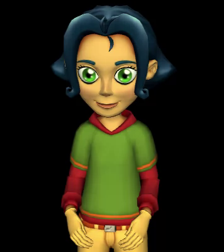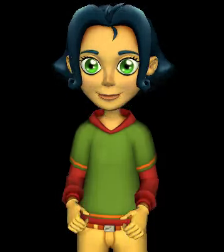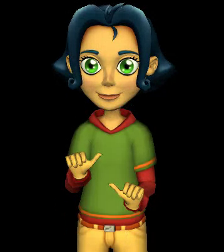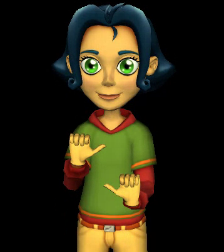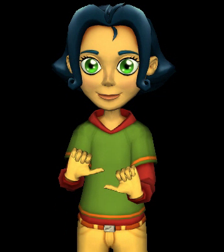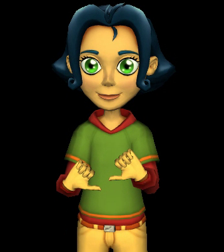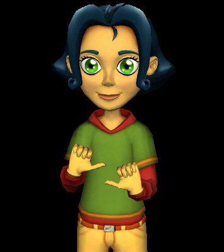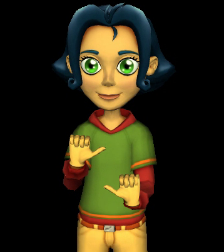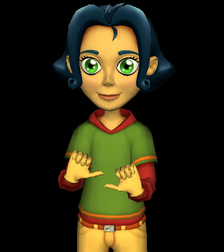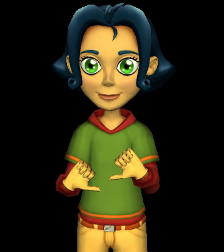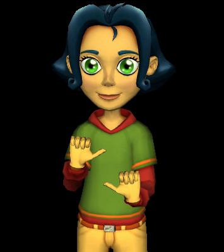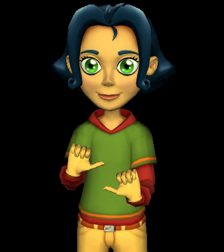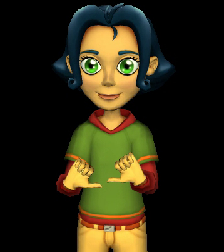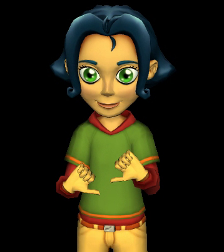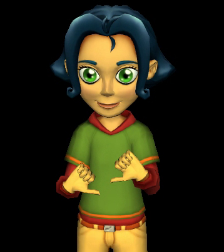مختبر